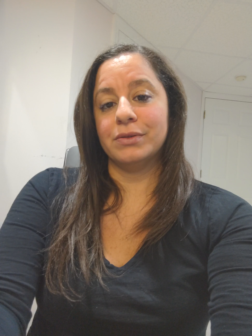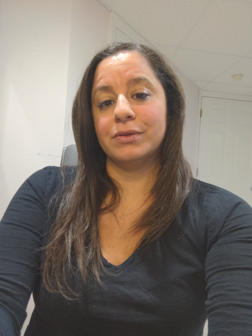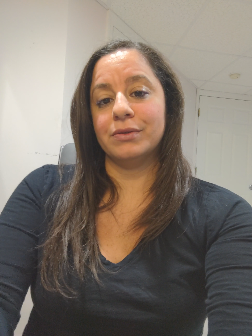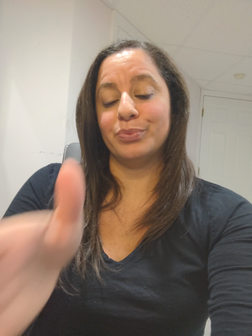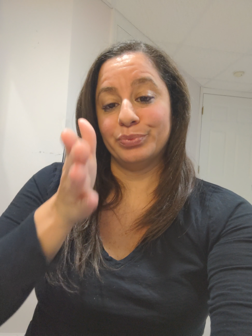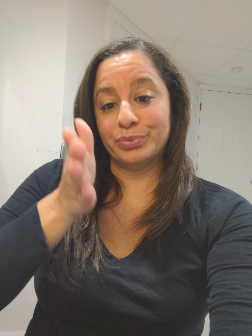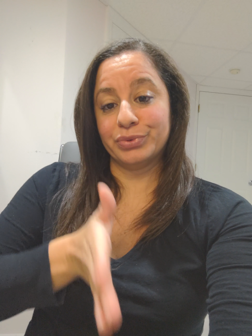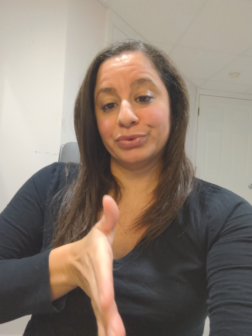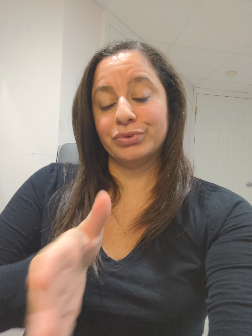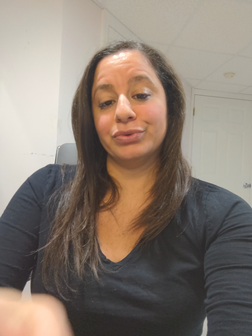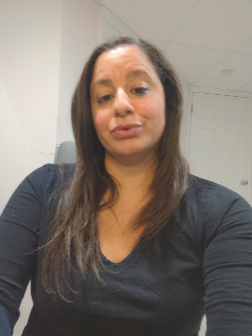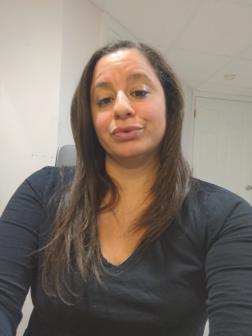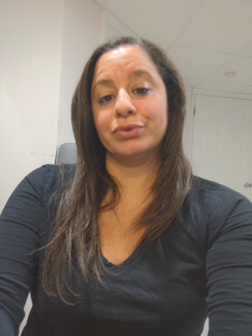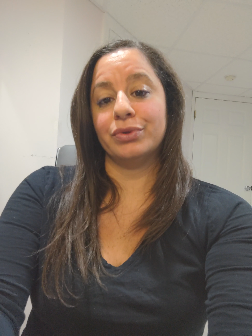person